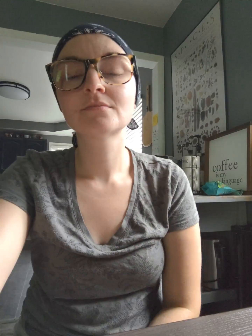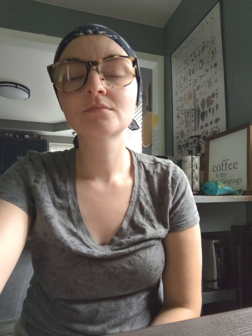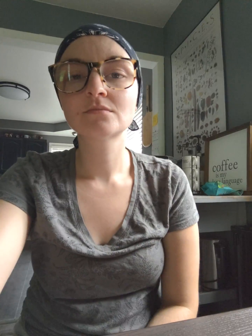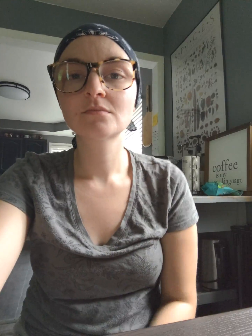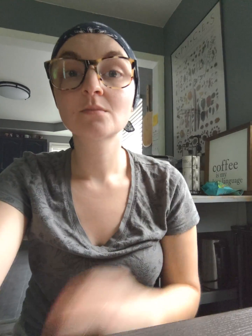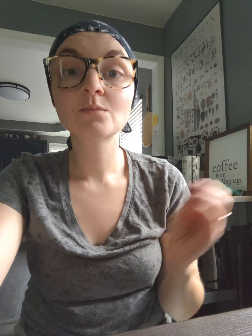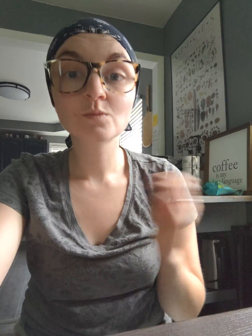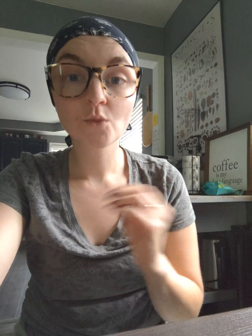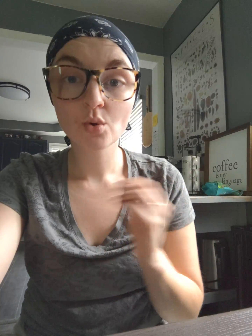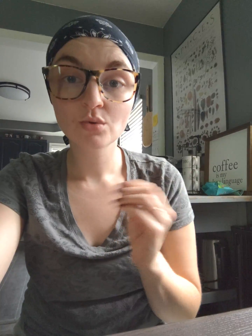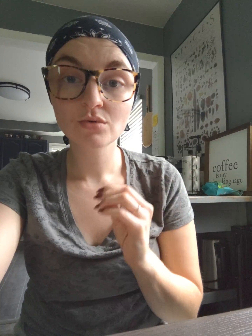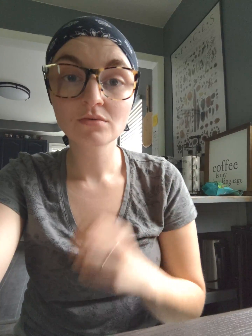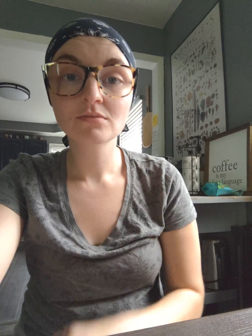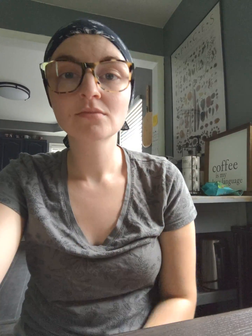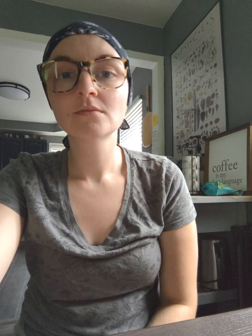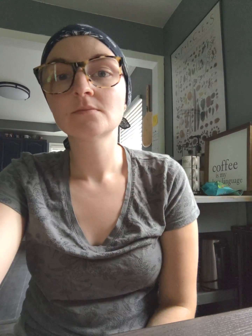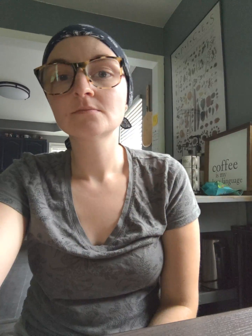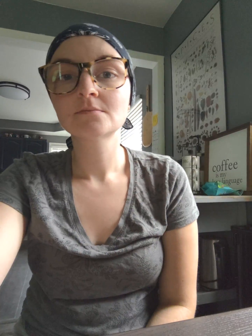more